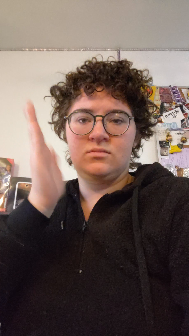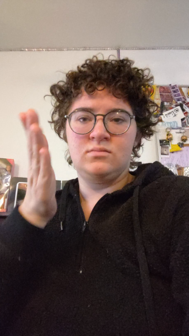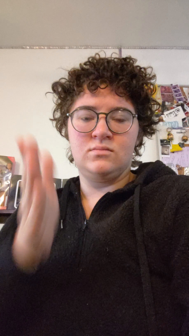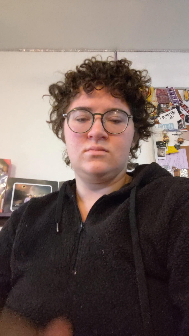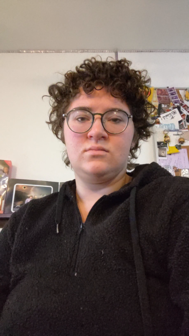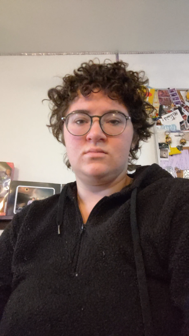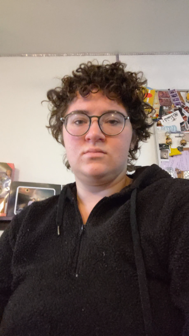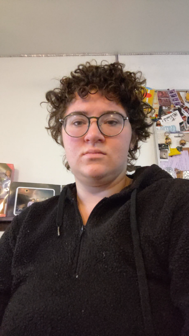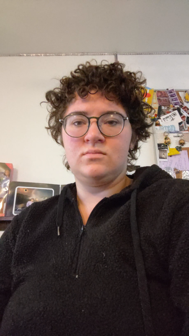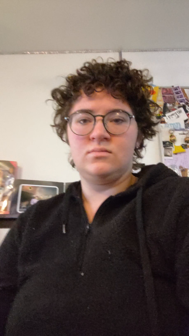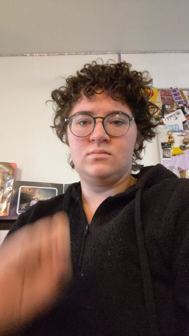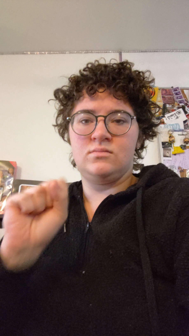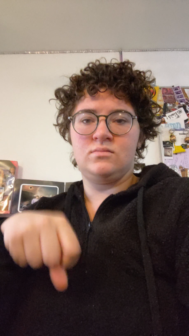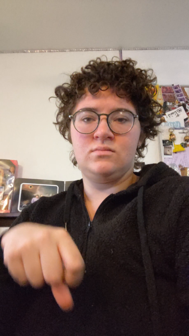could